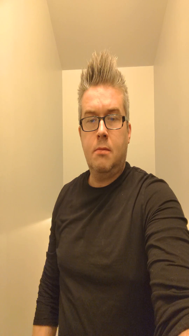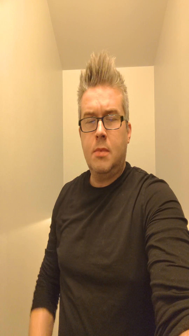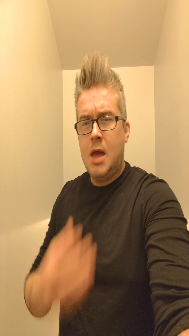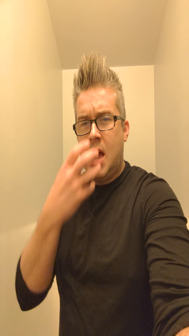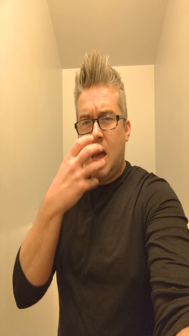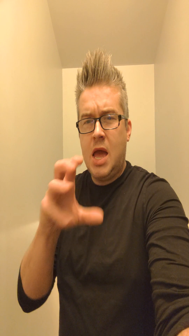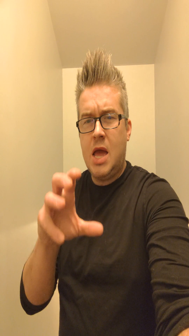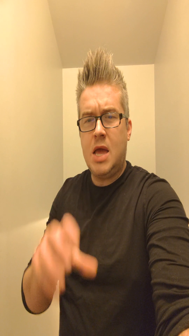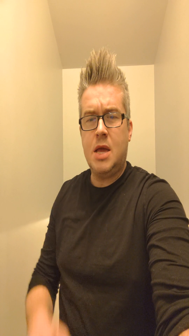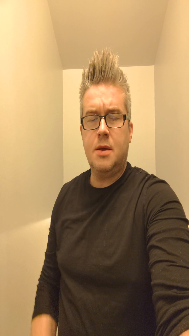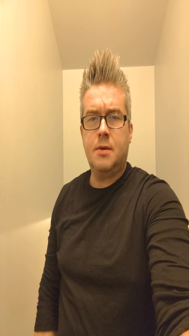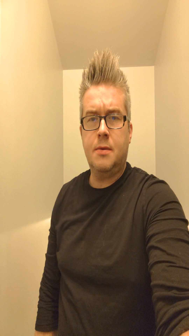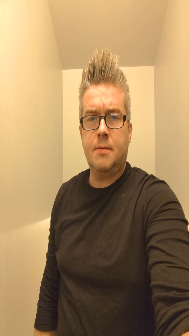hot